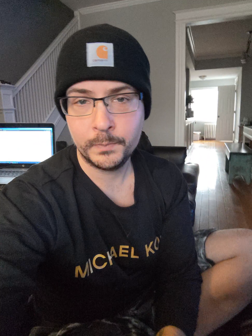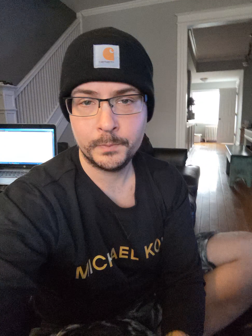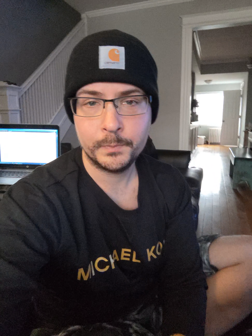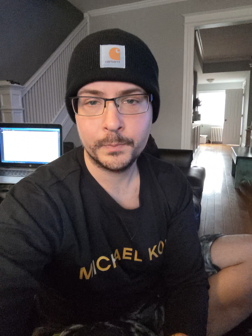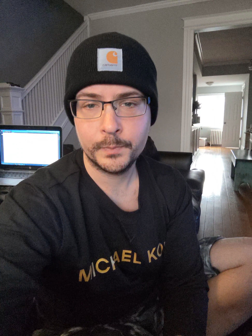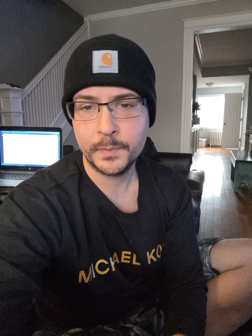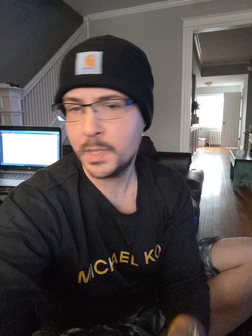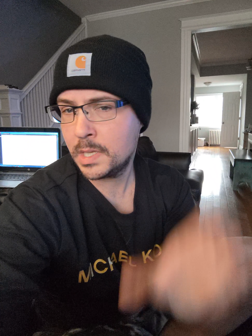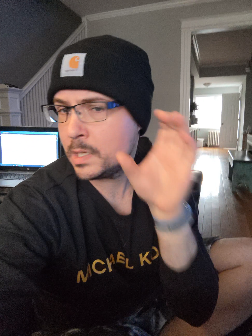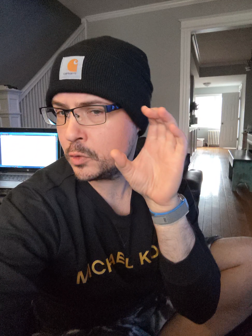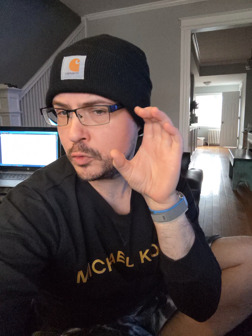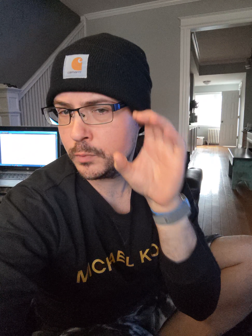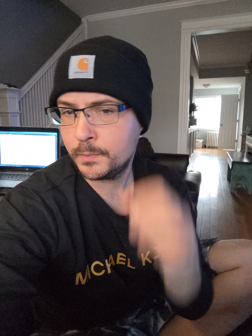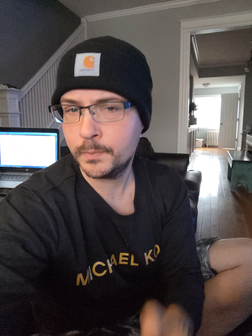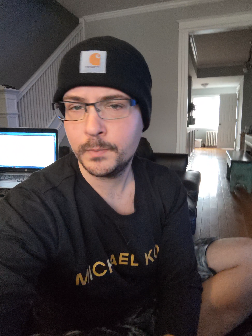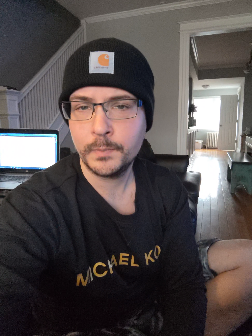hear